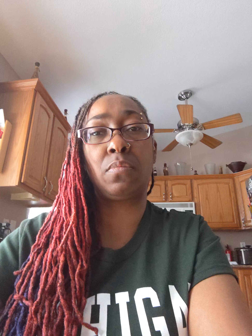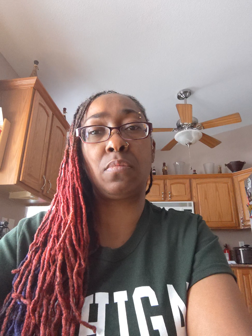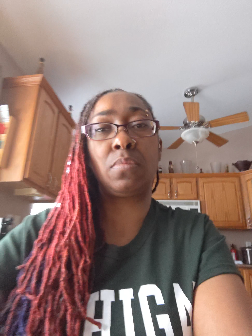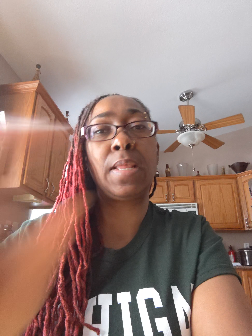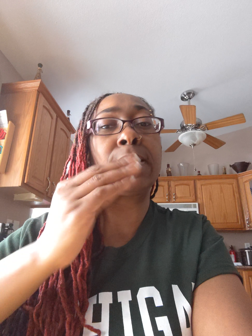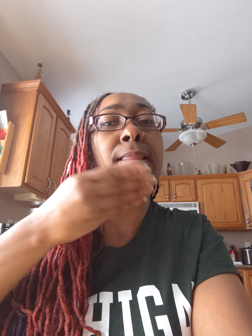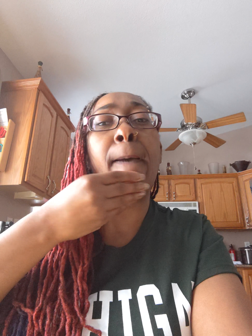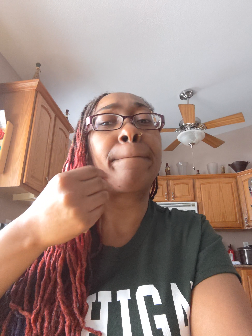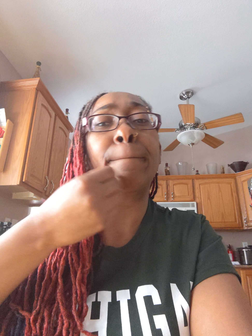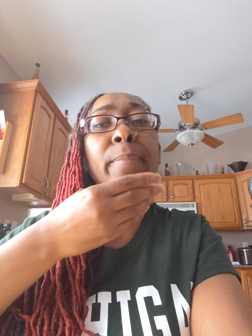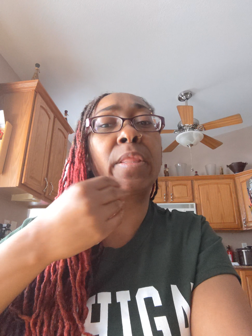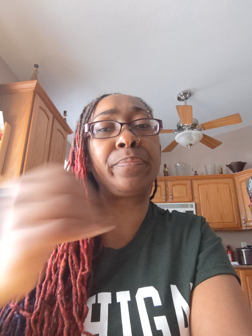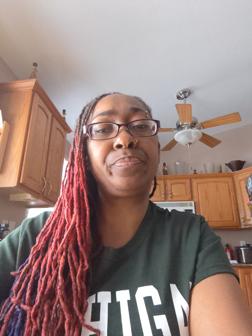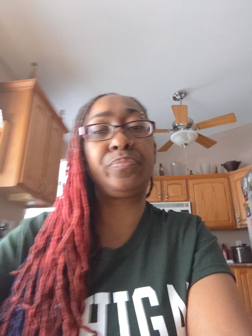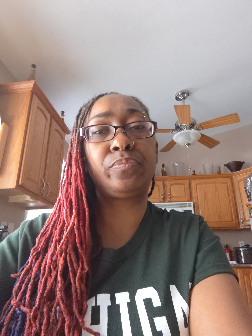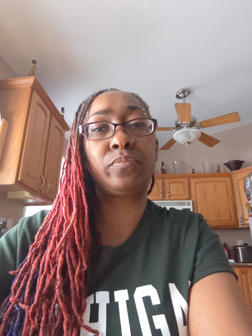napkin